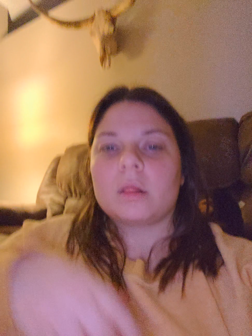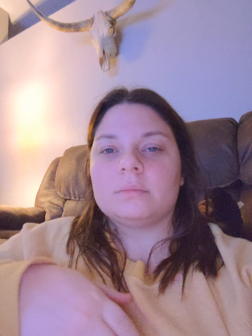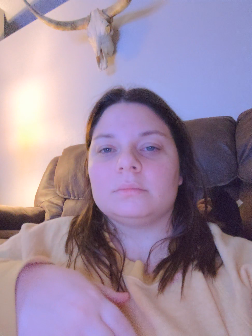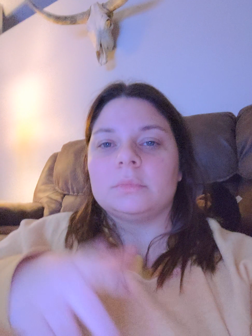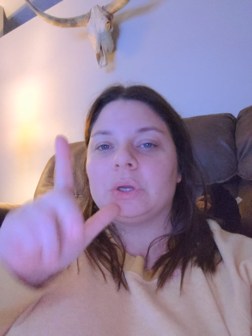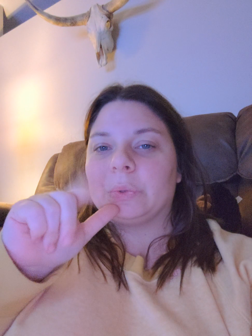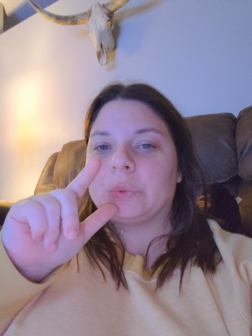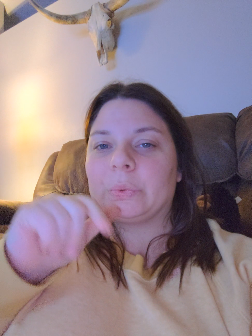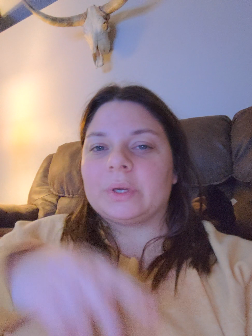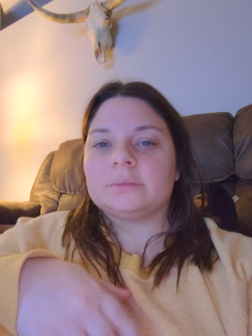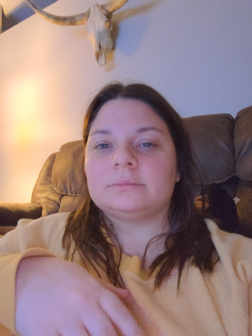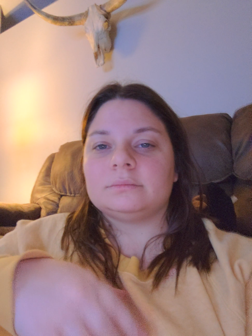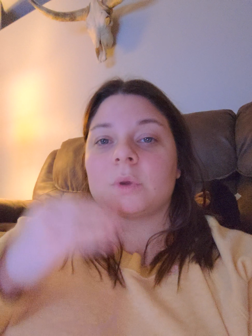who